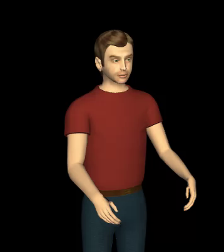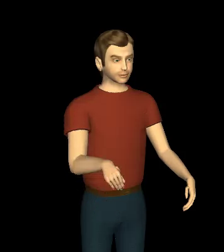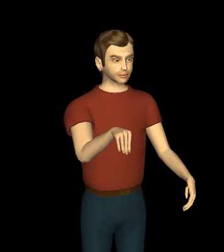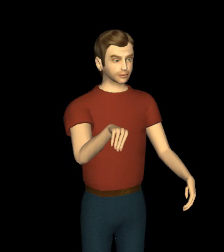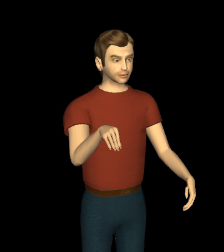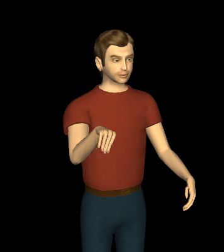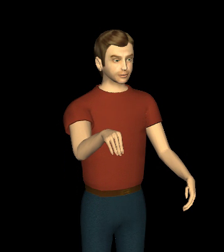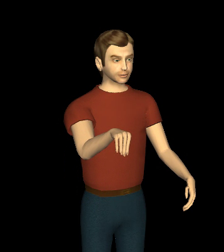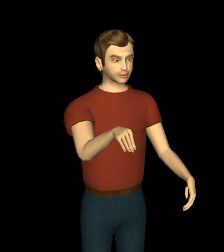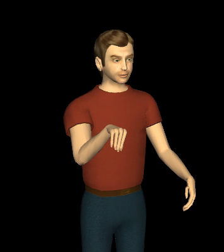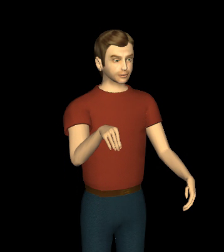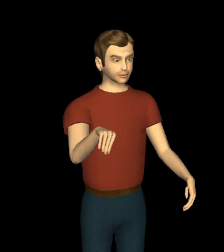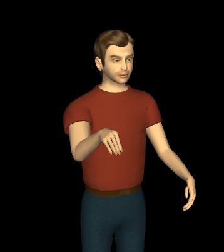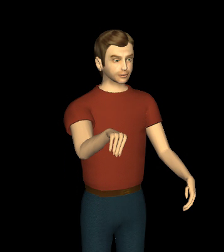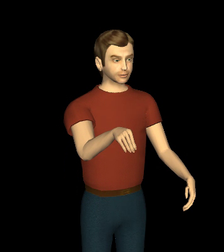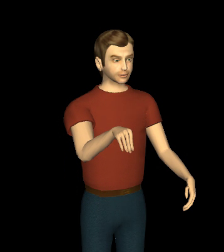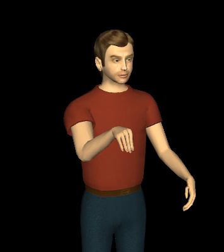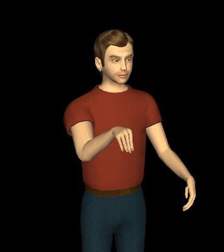طحين